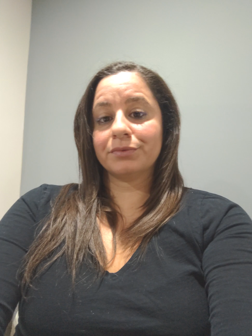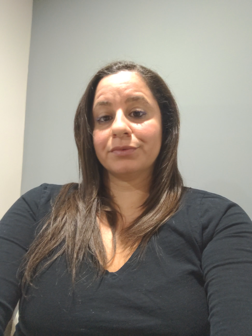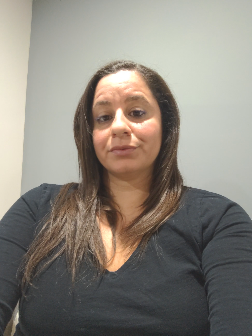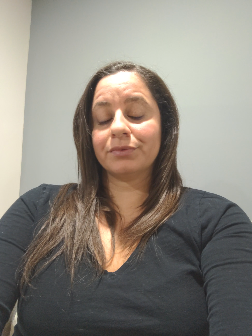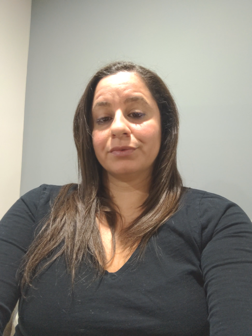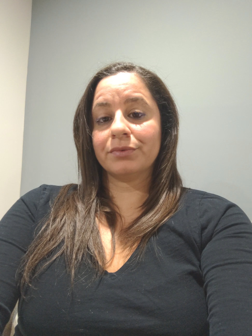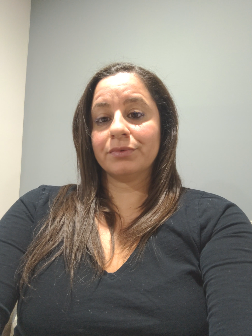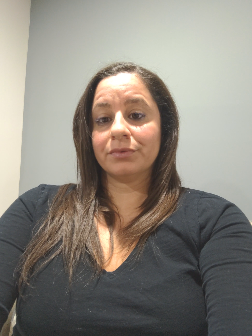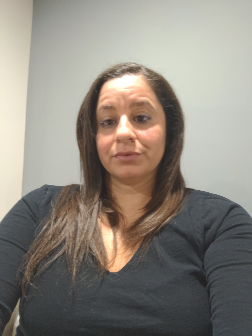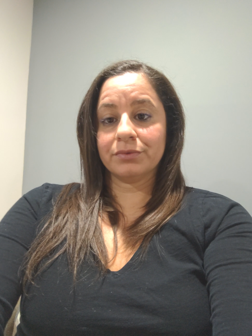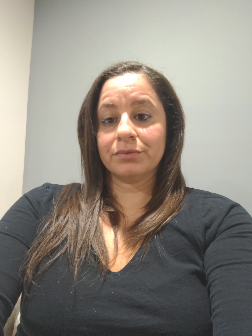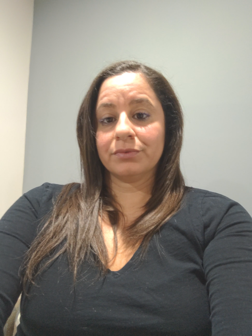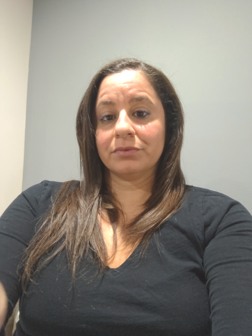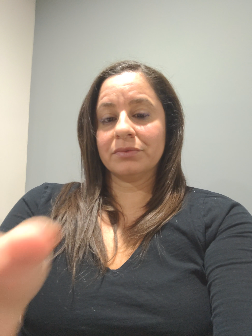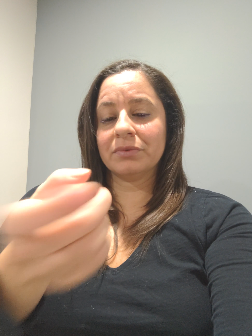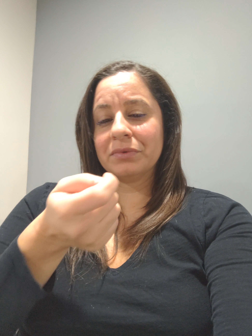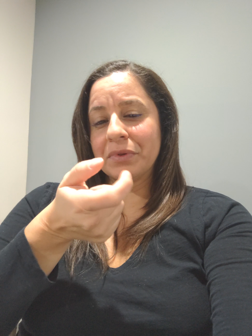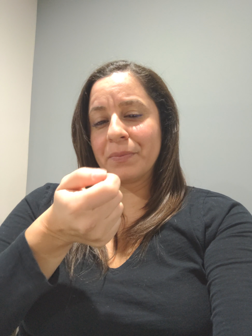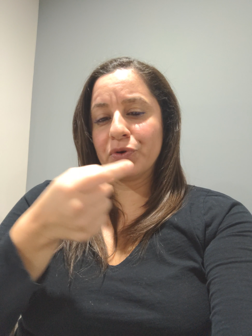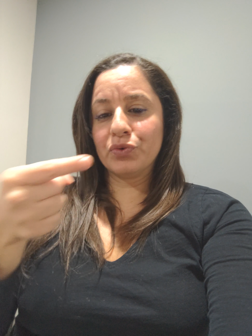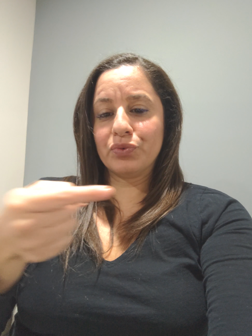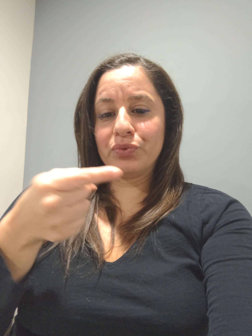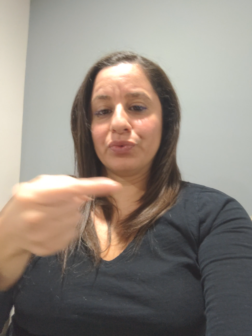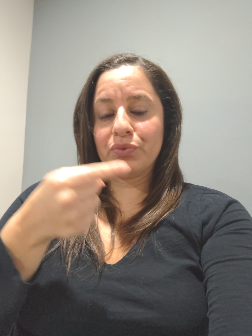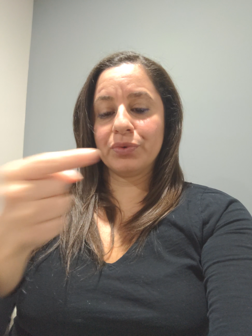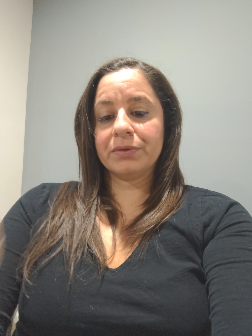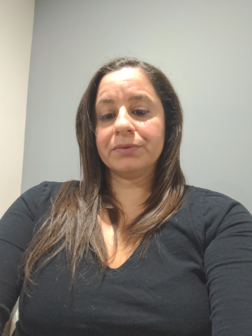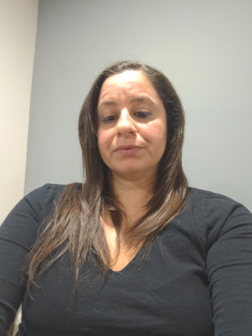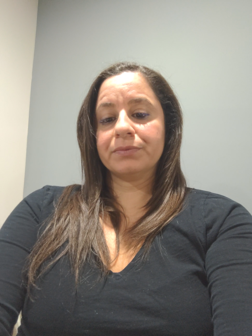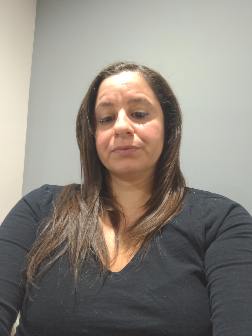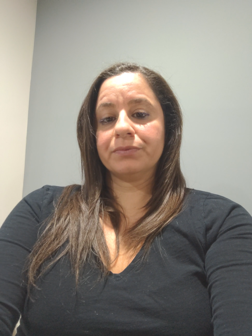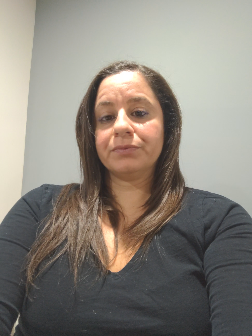owie